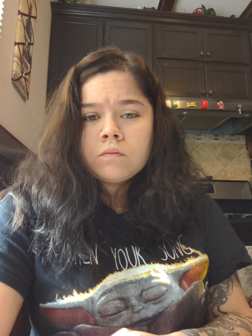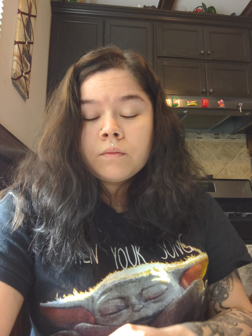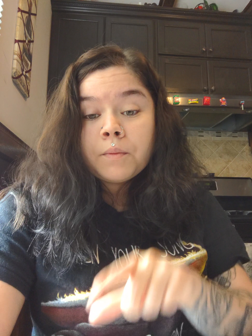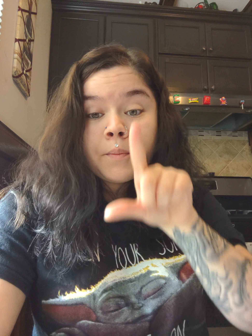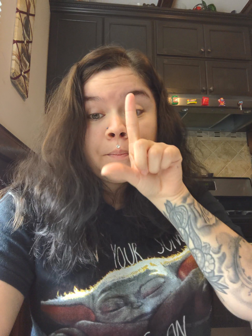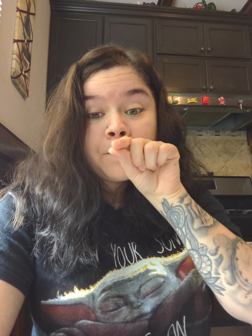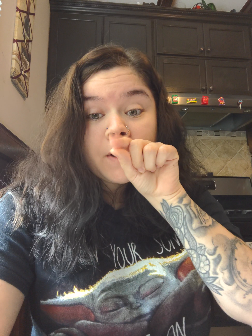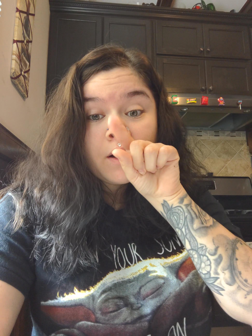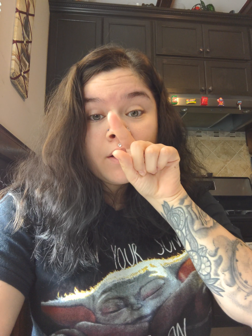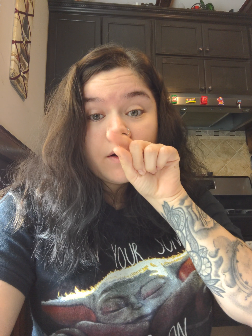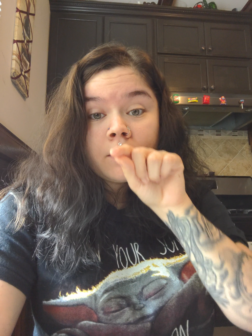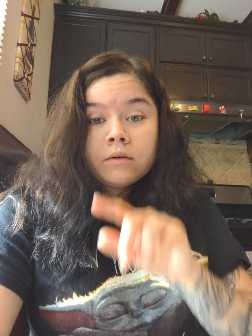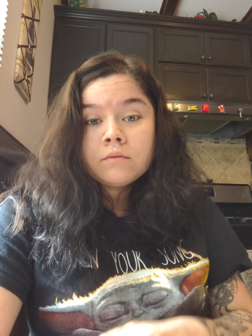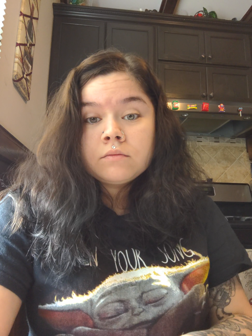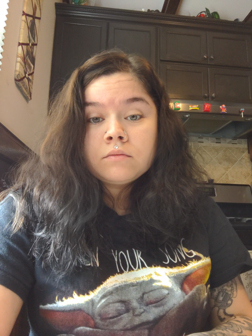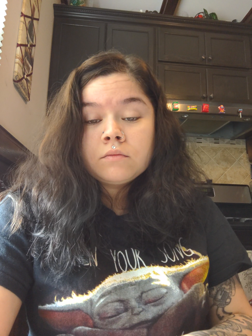bird